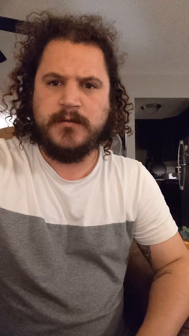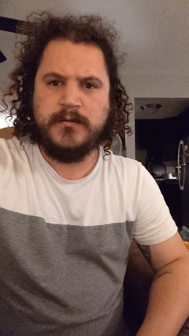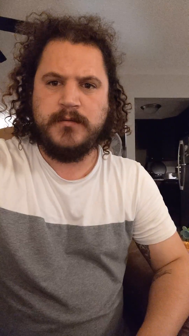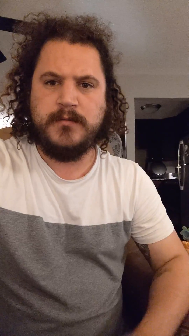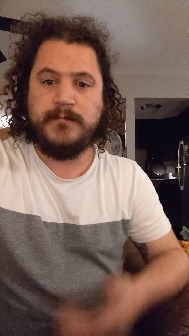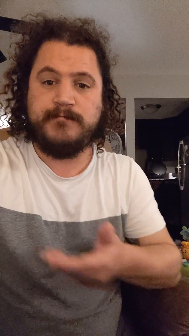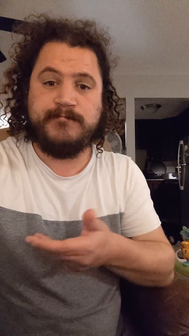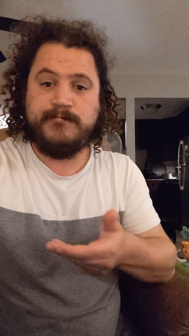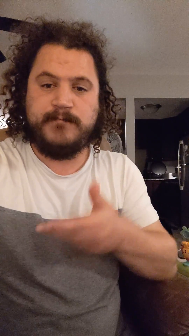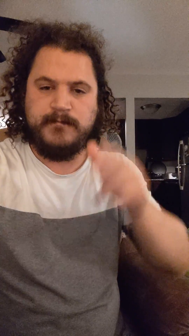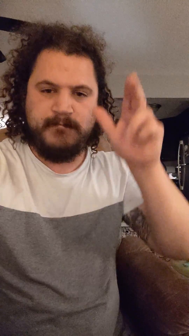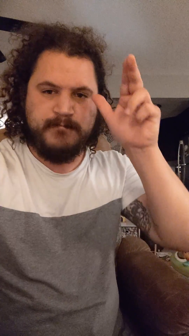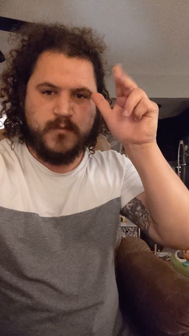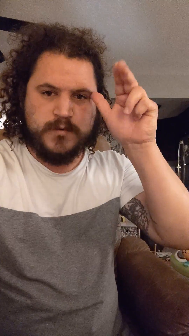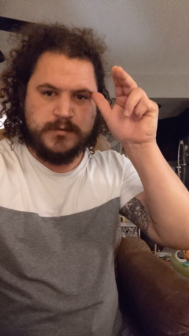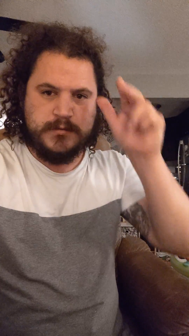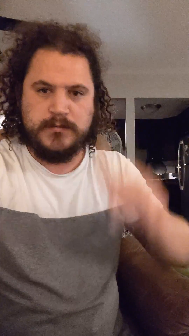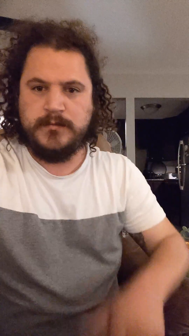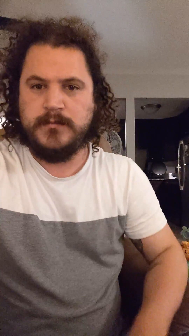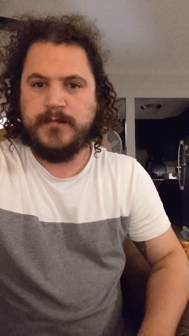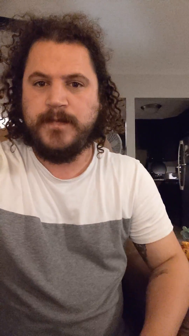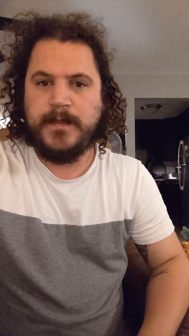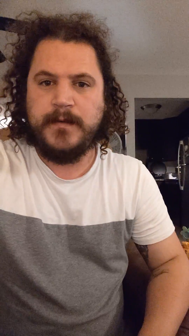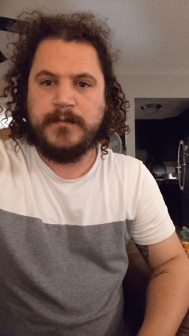pony